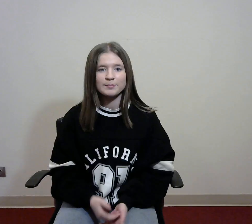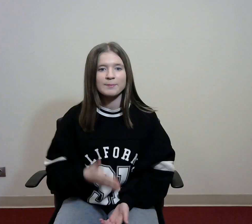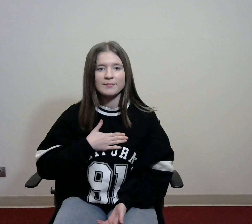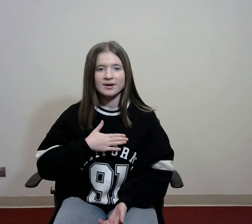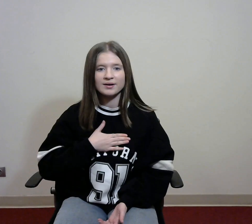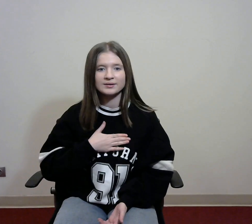mən